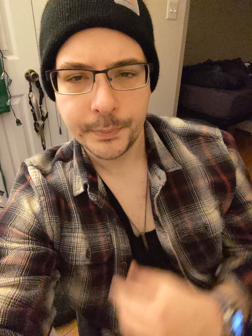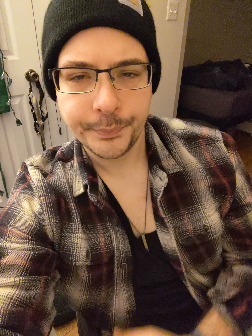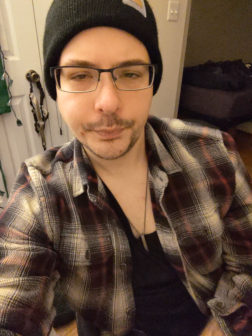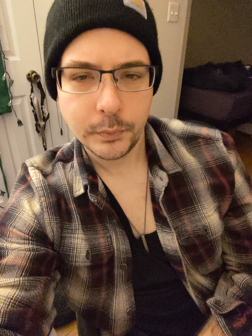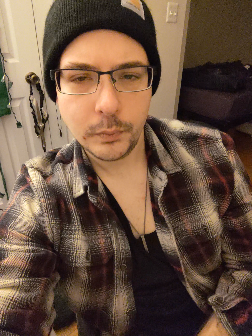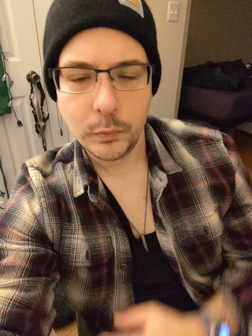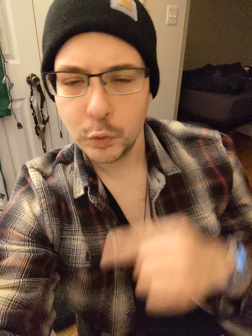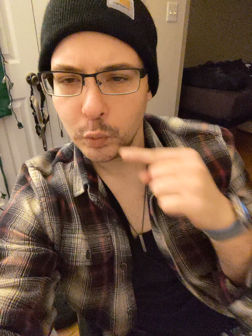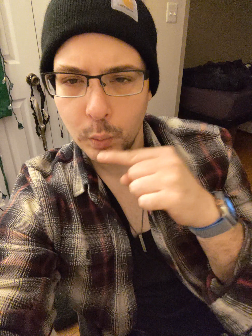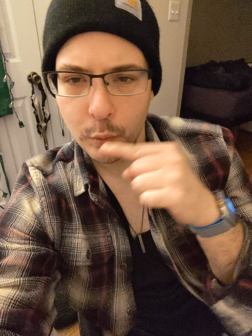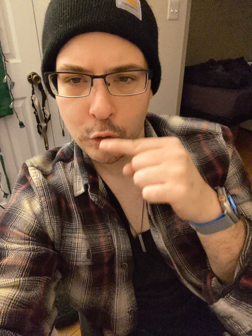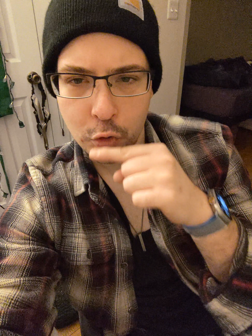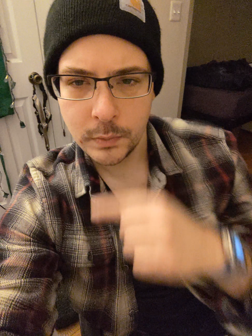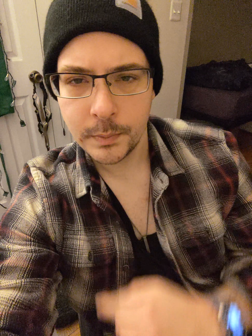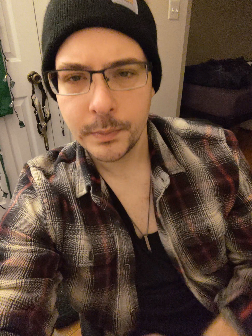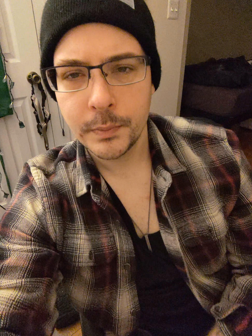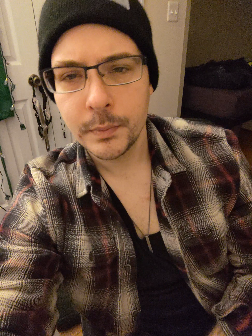toothbrush